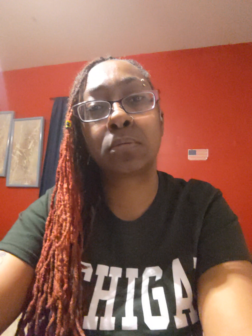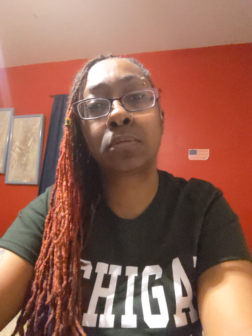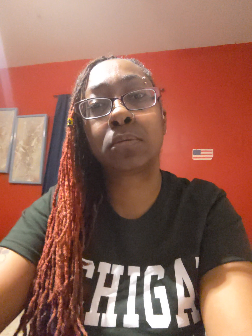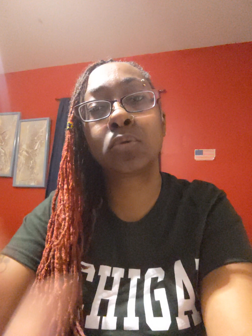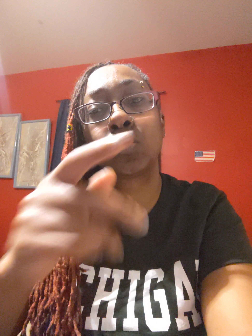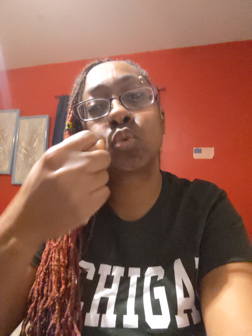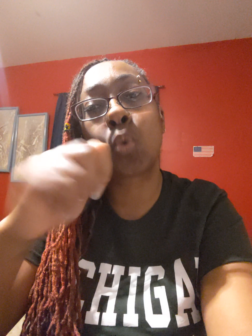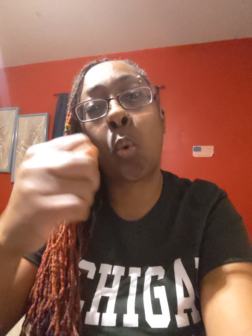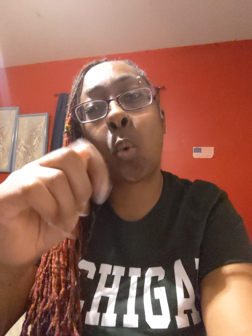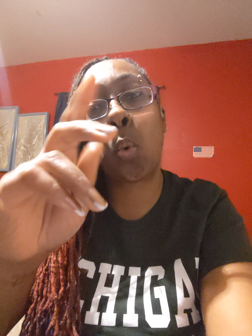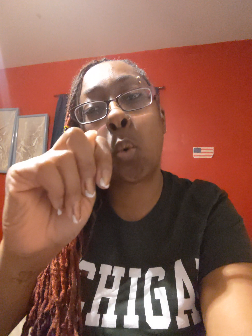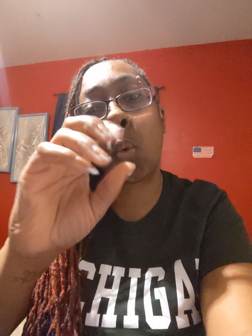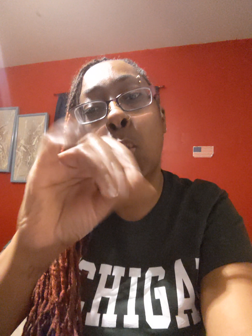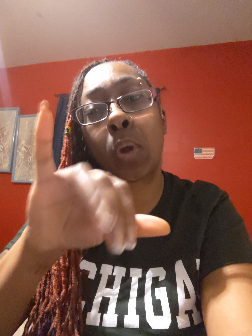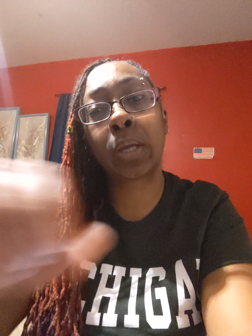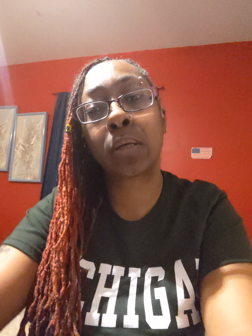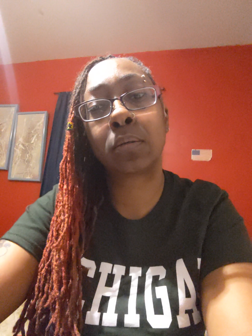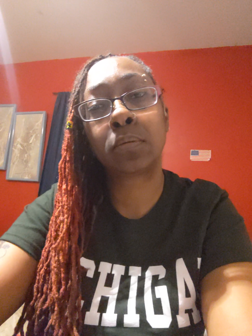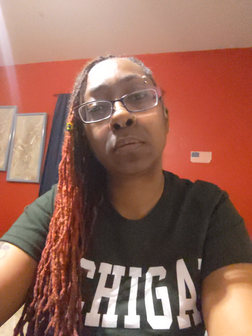toy